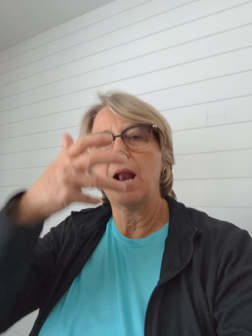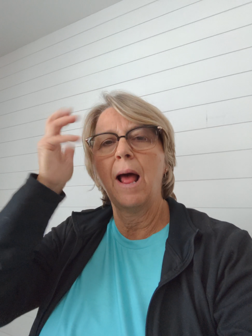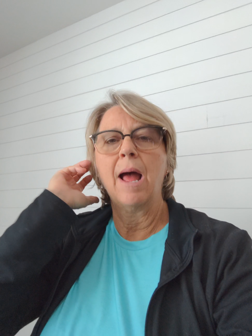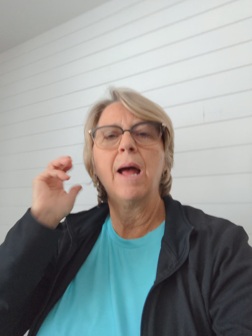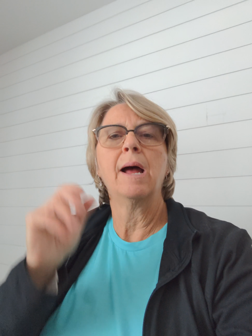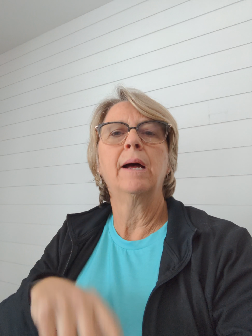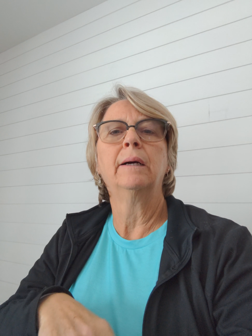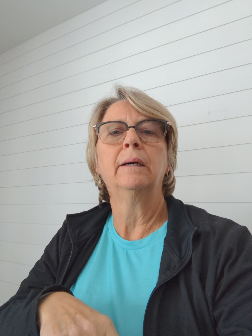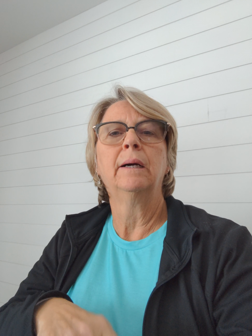lion